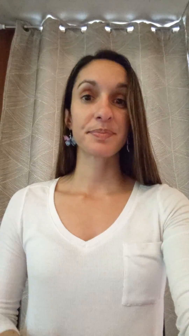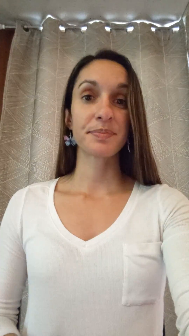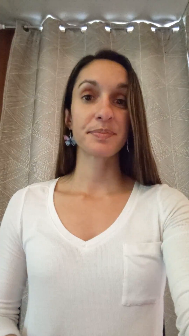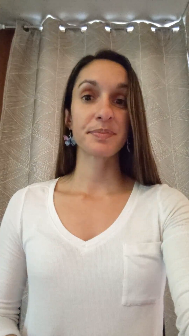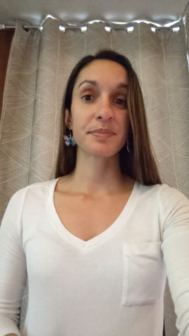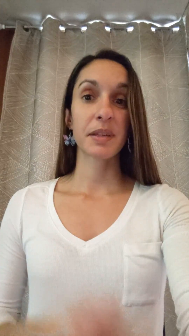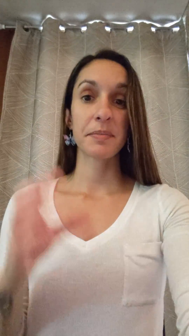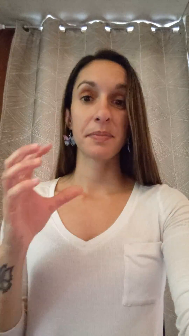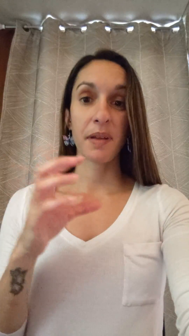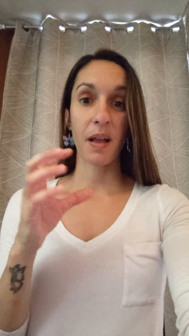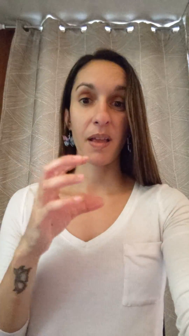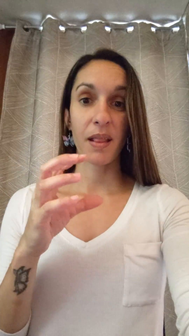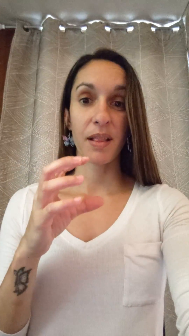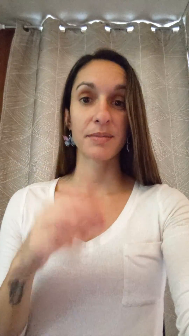ball